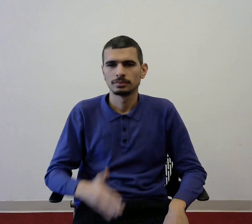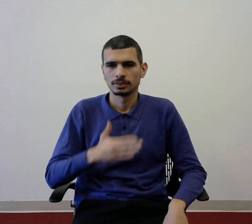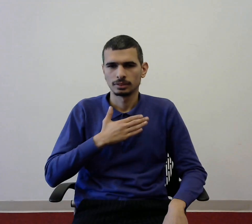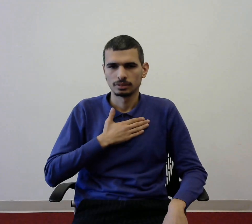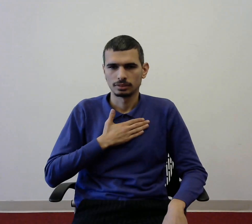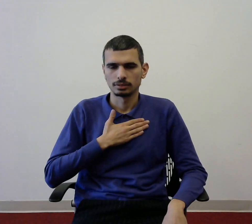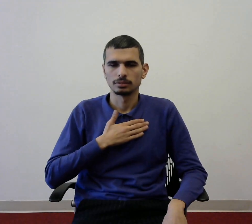mən